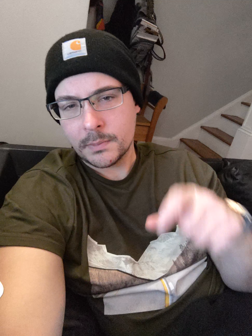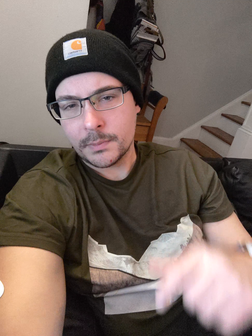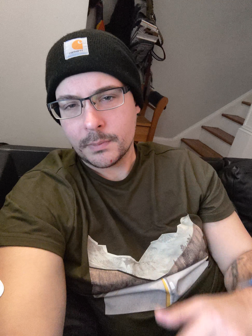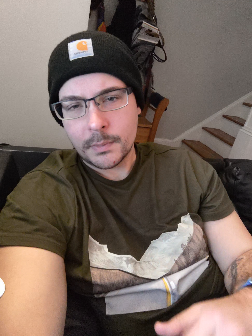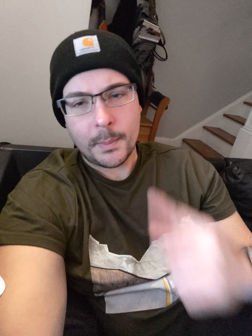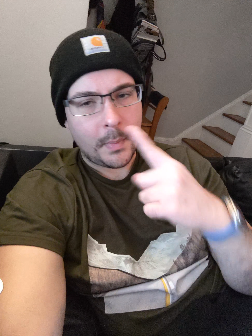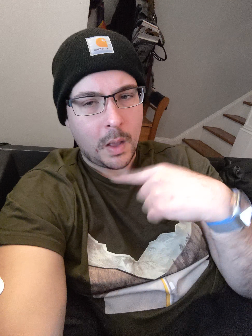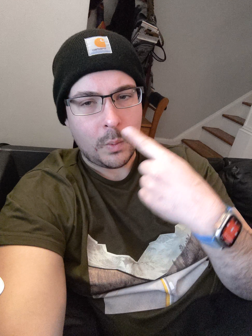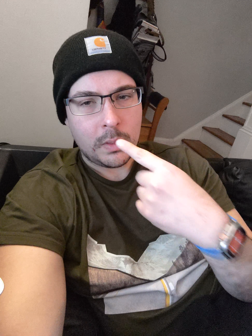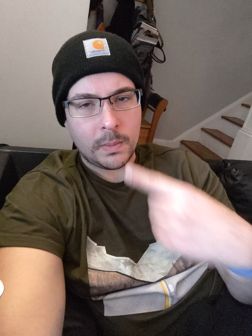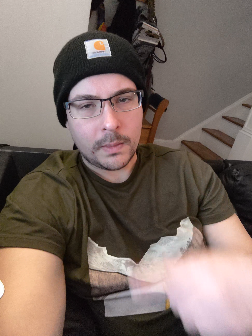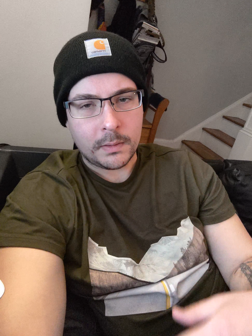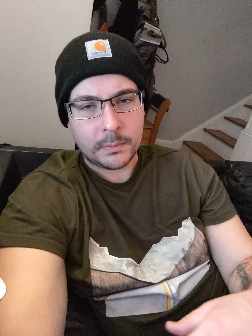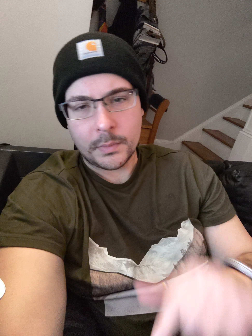mouth